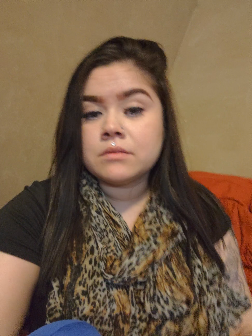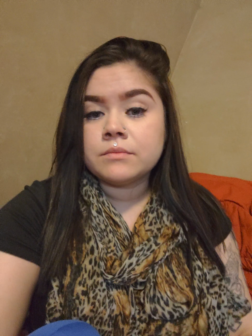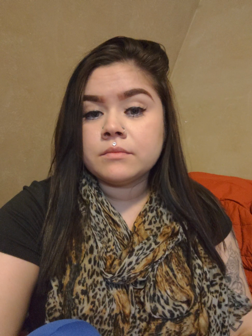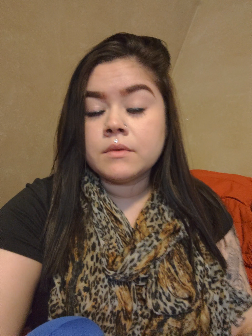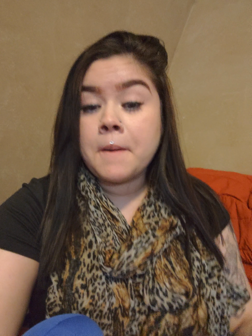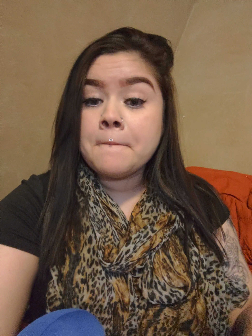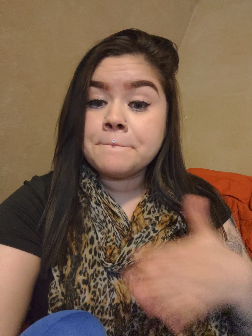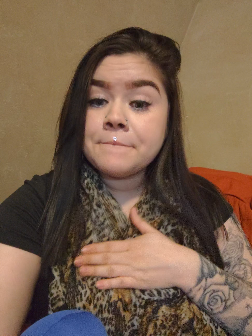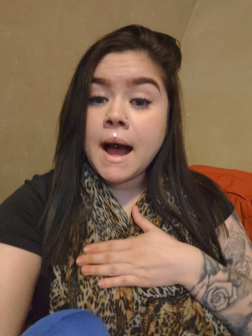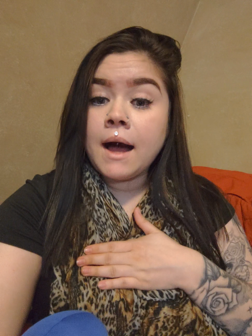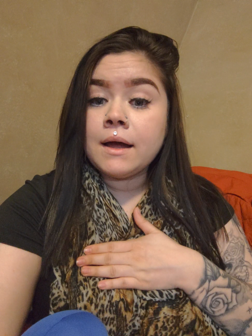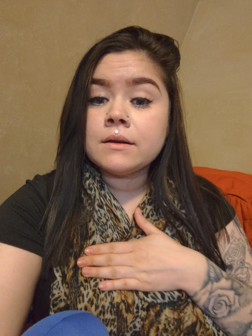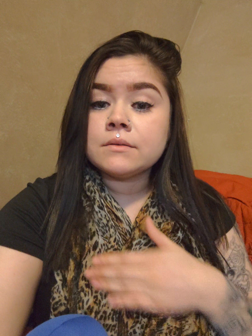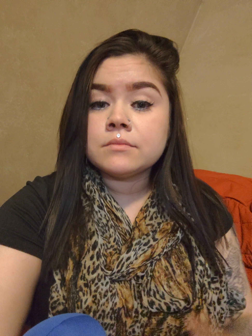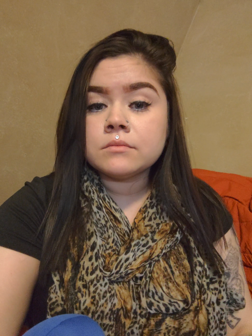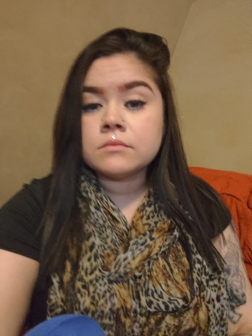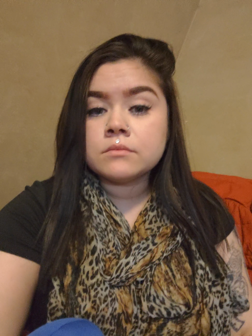my